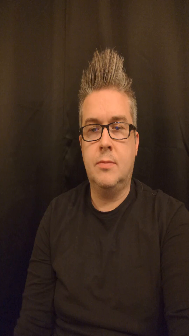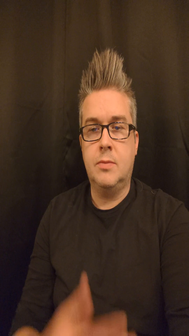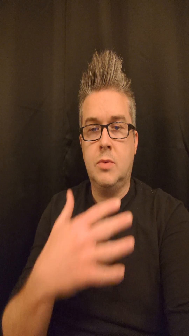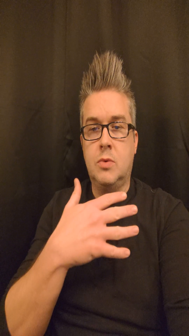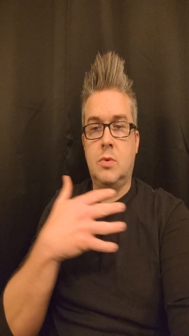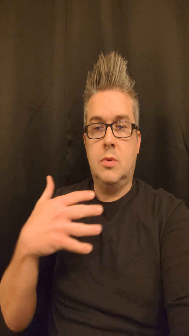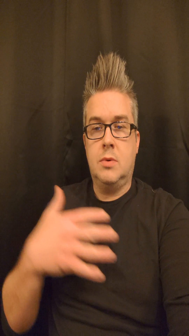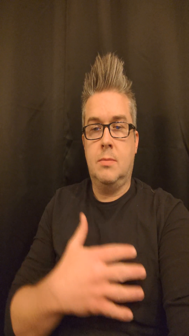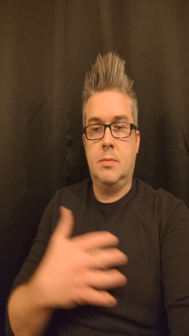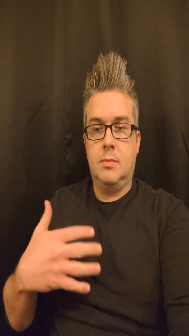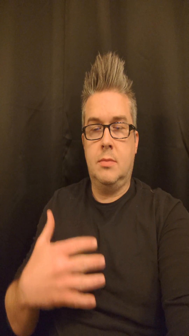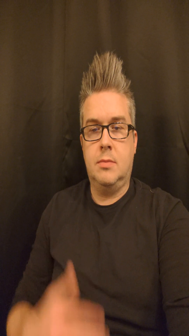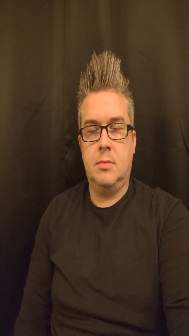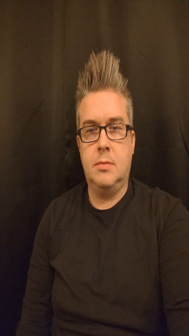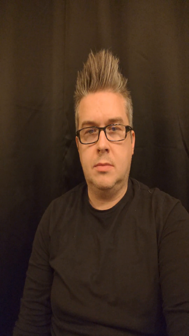zebra